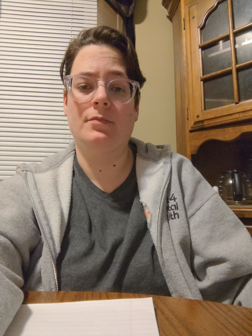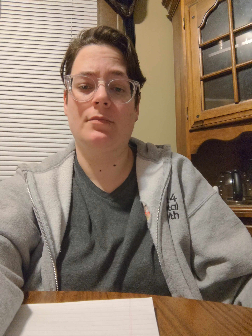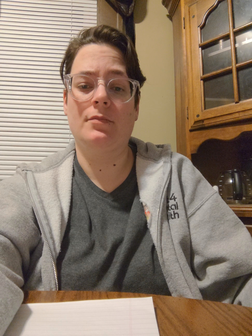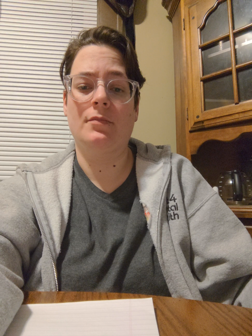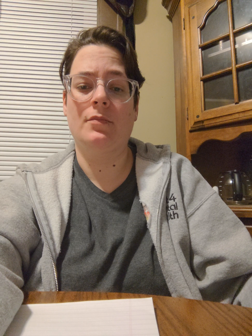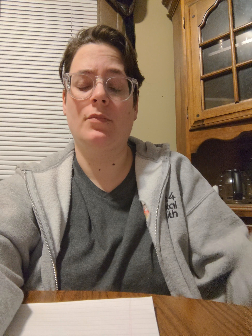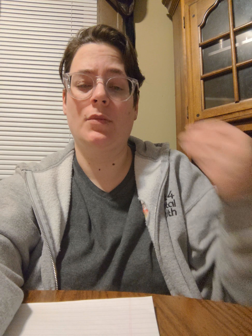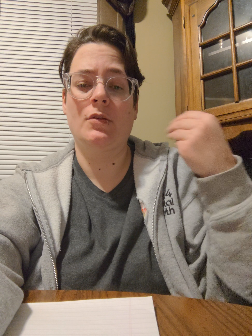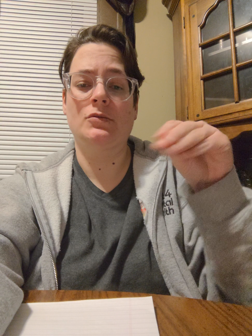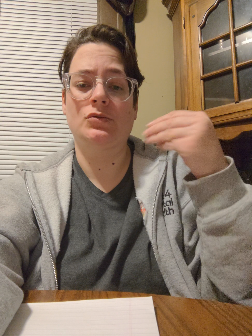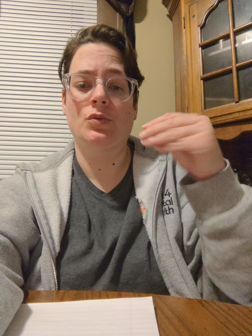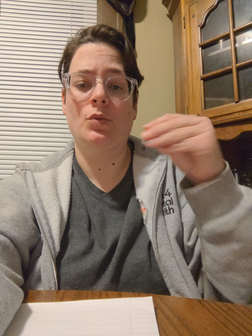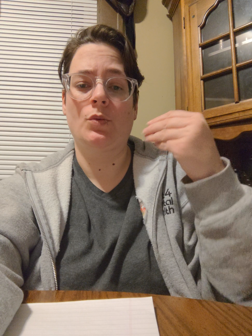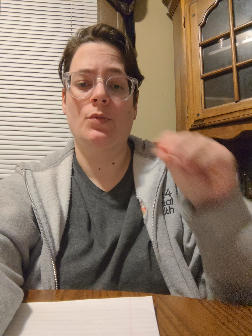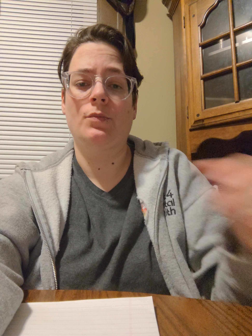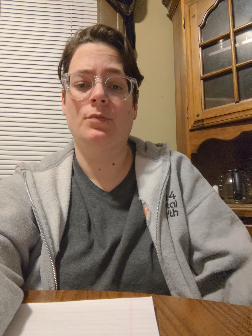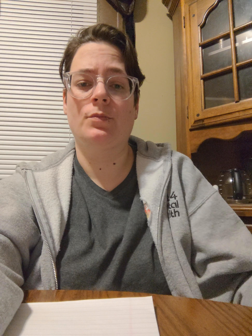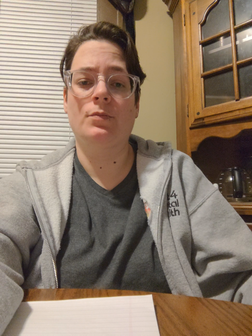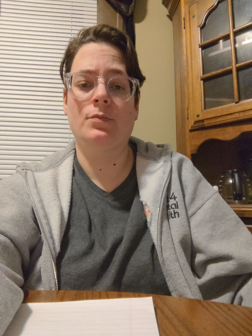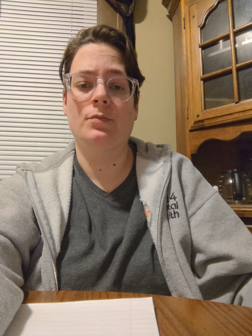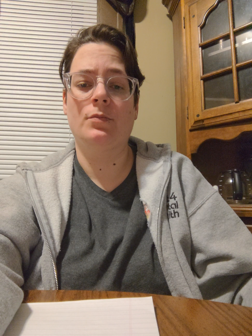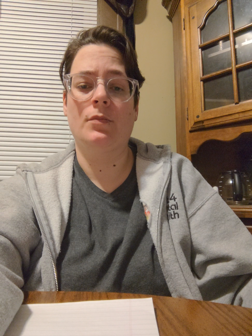store